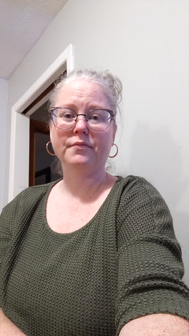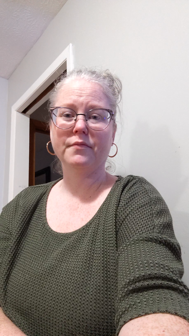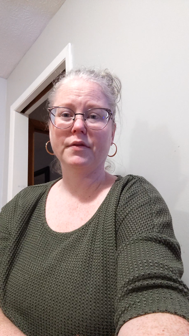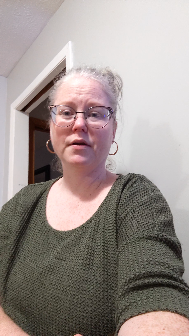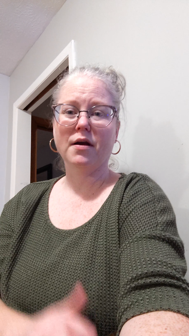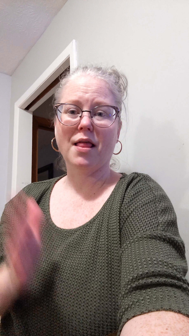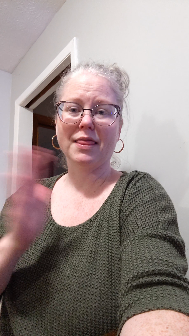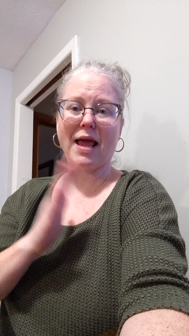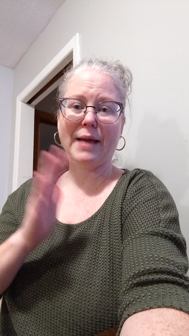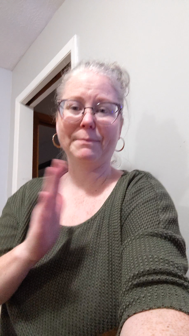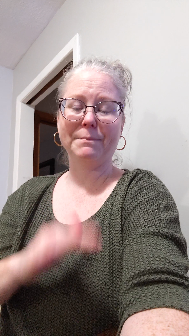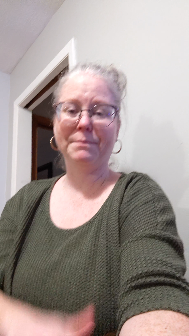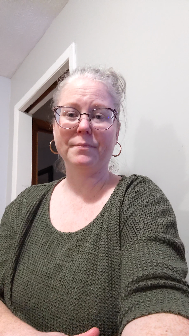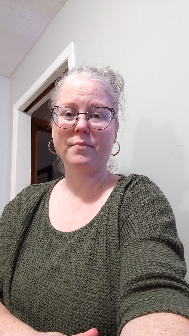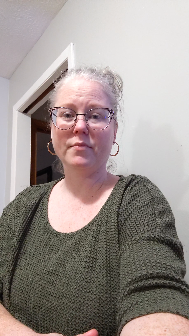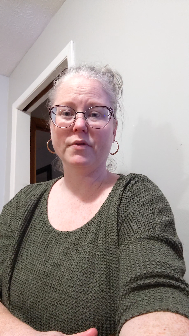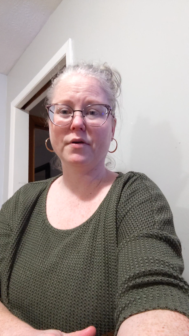clap